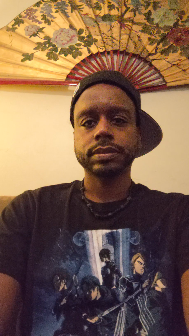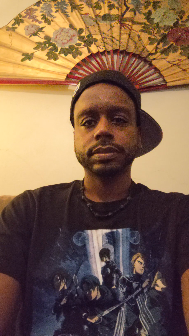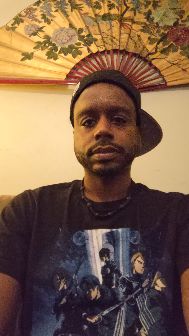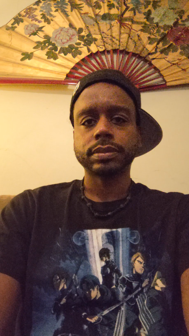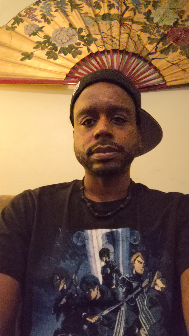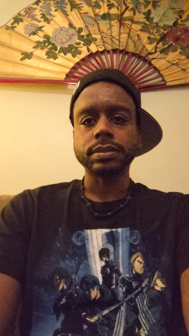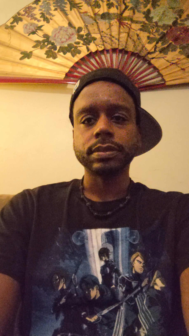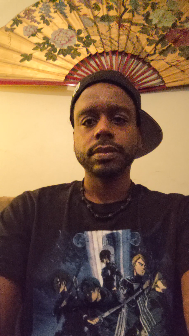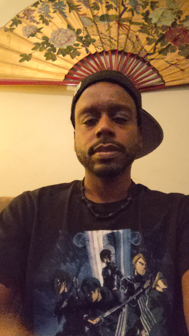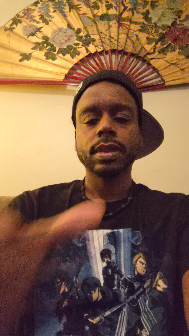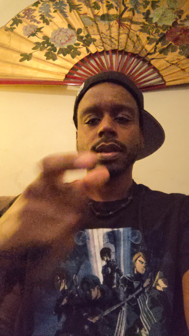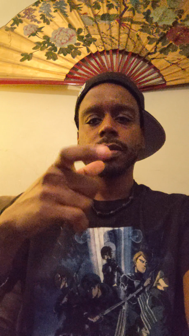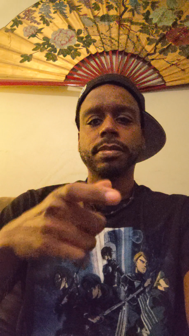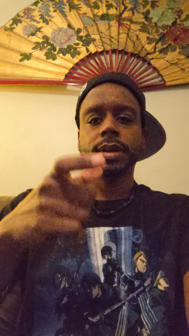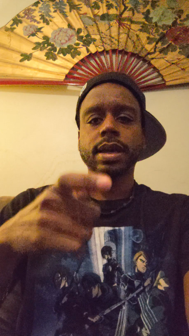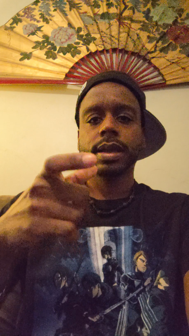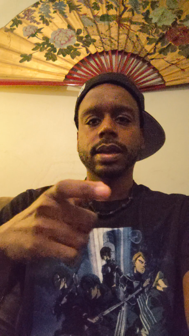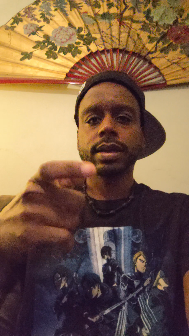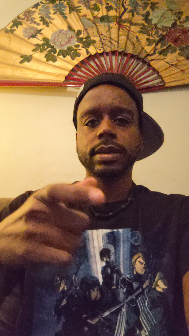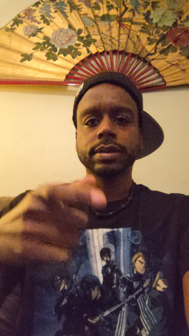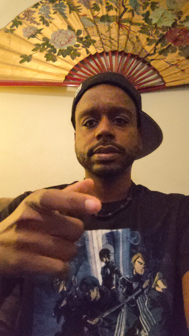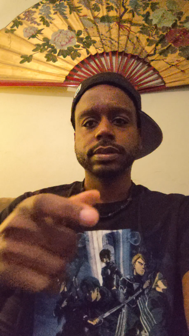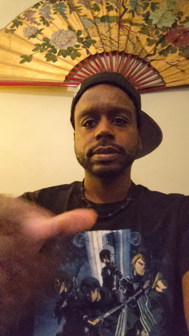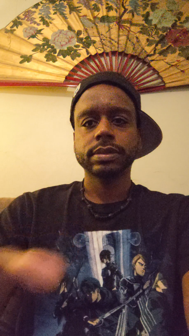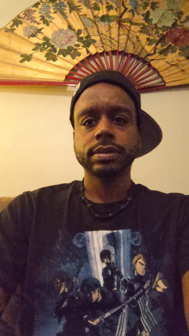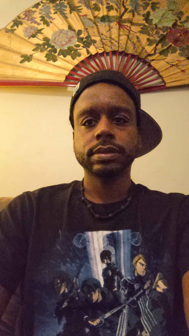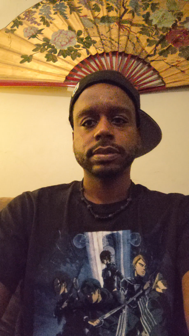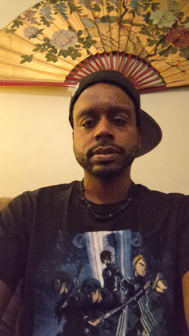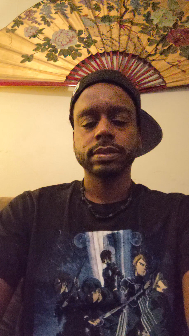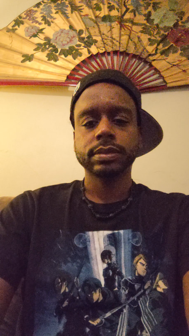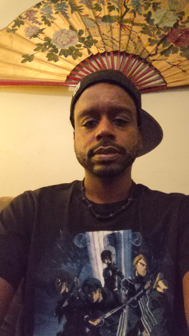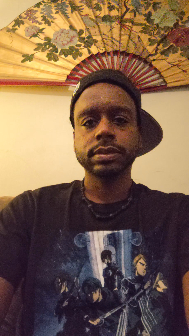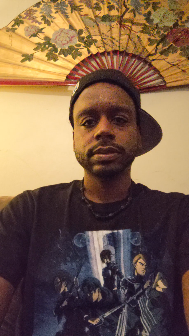plate